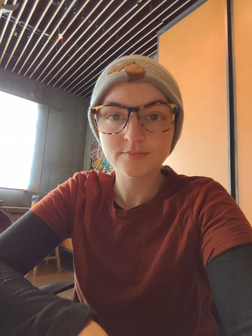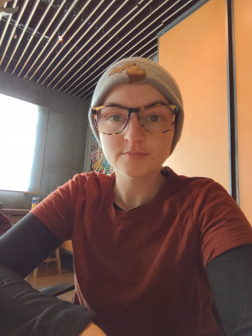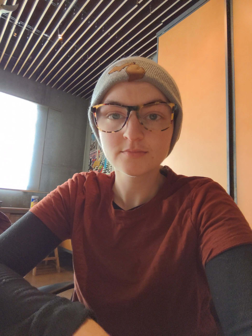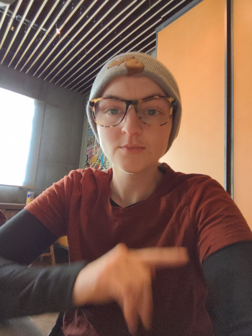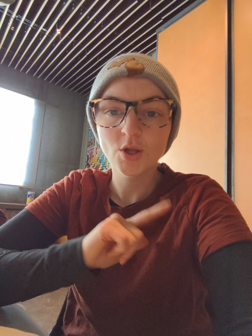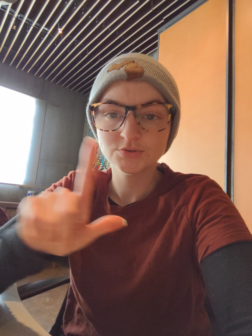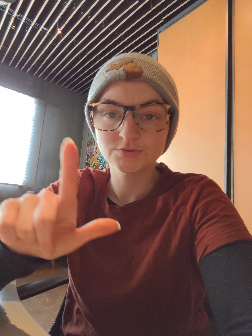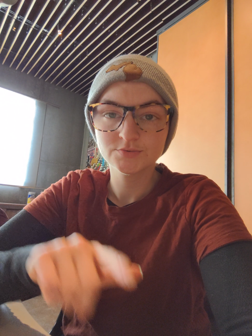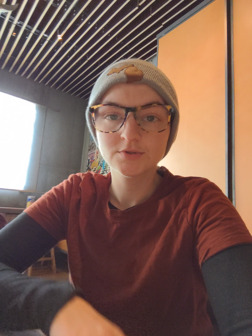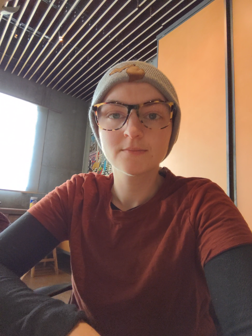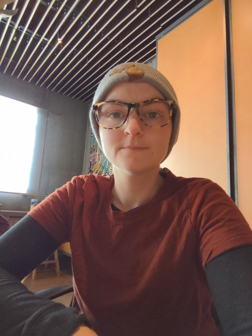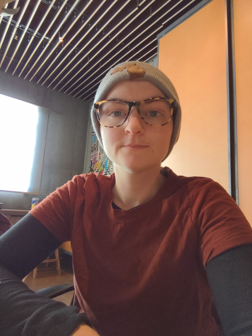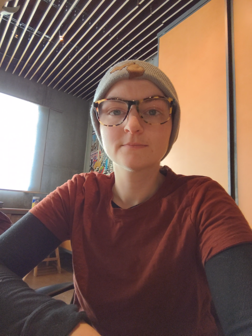all